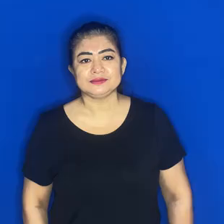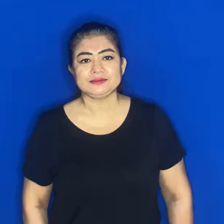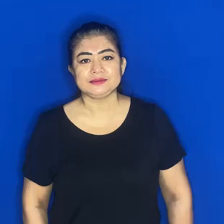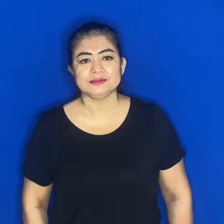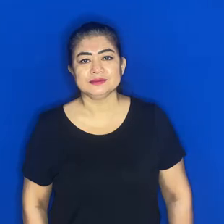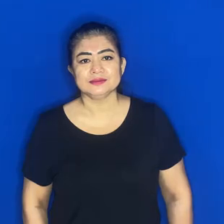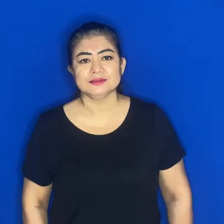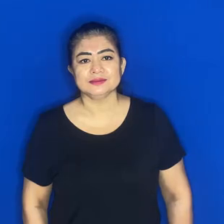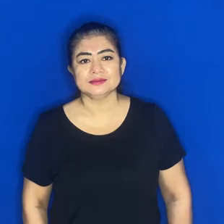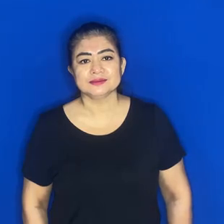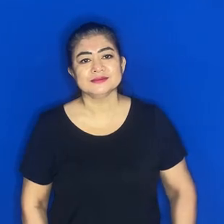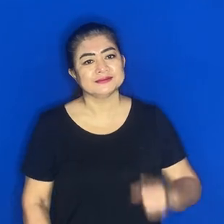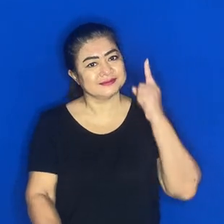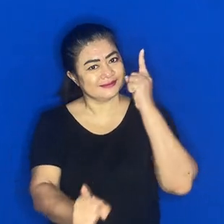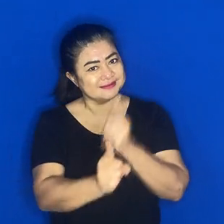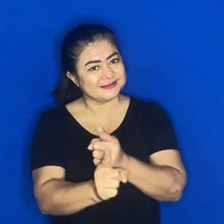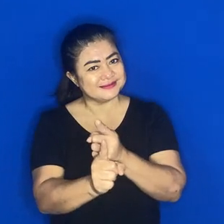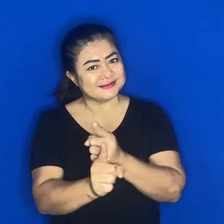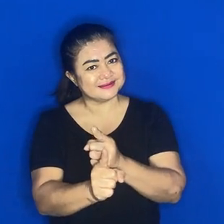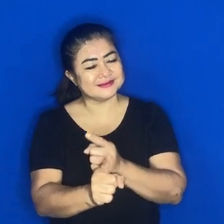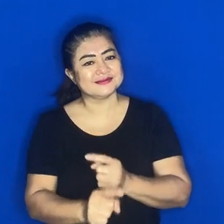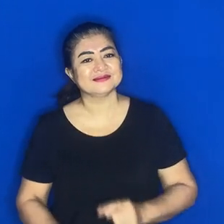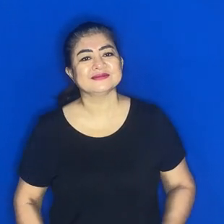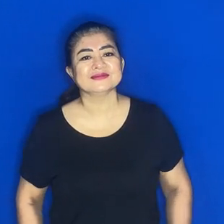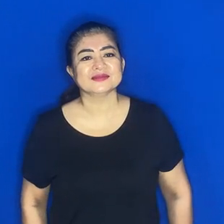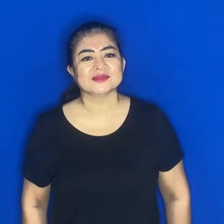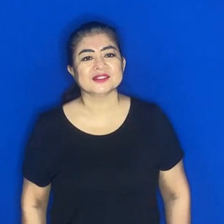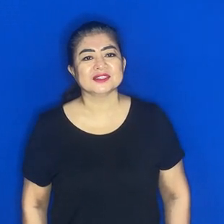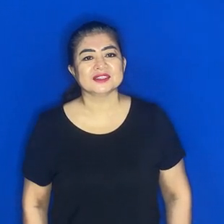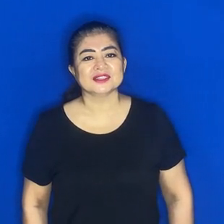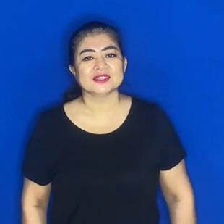correct